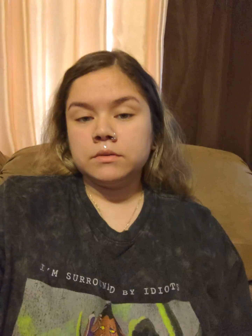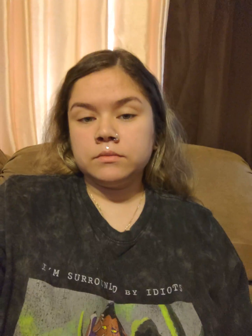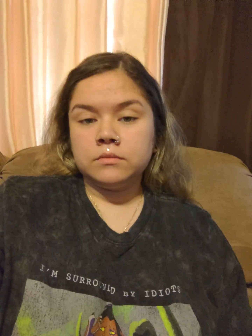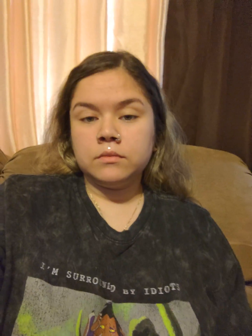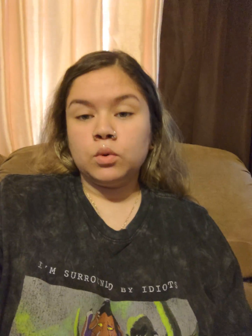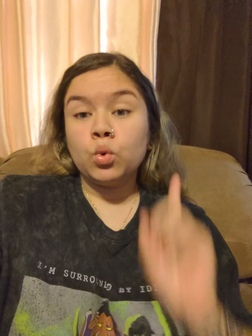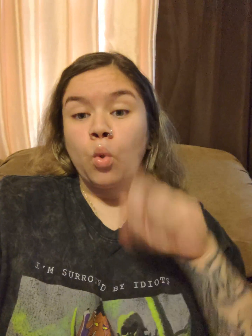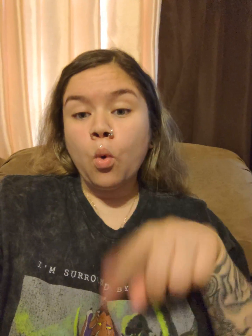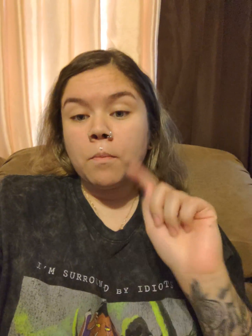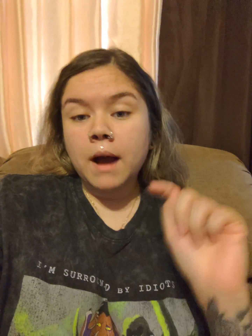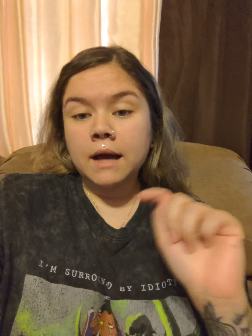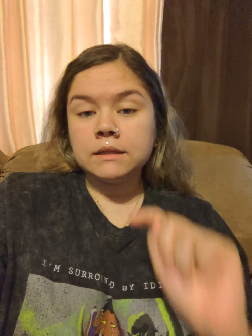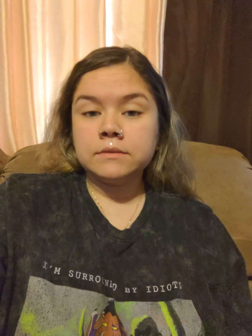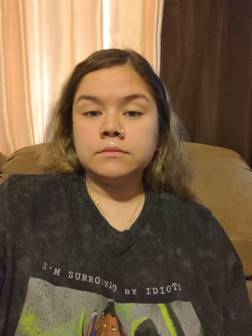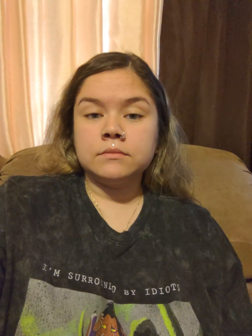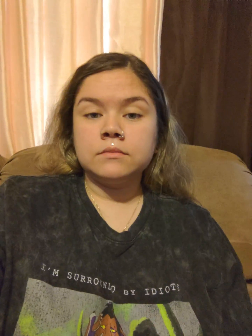go potty